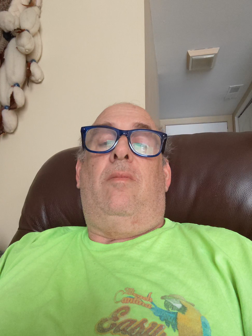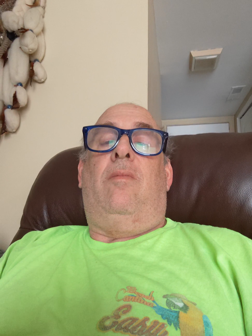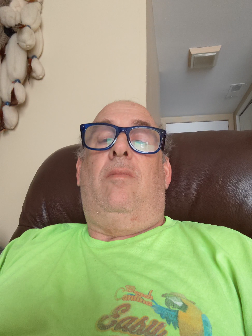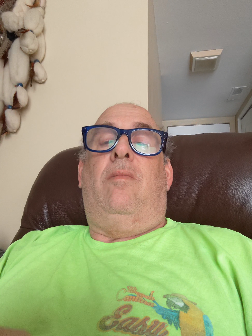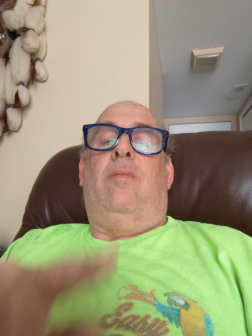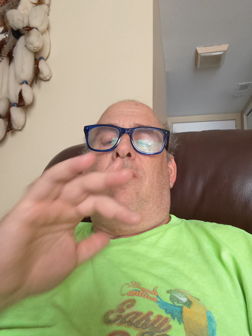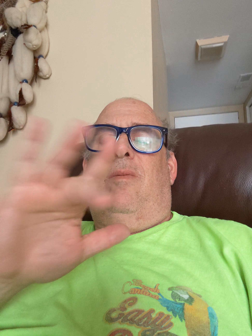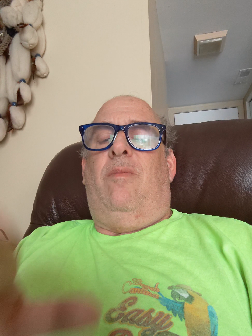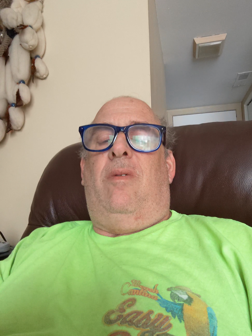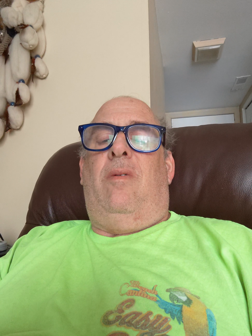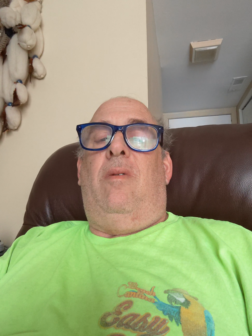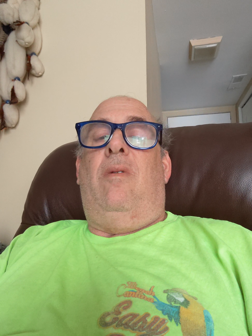empty